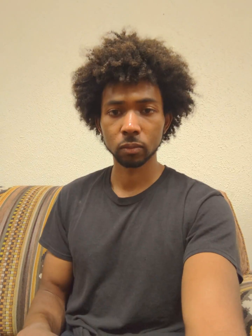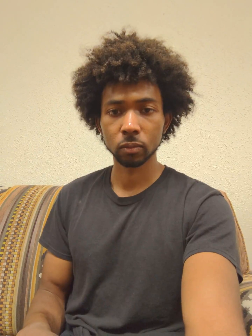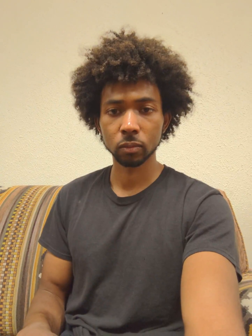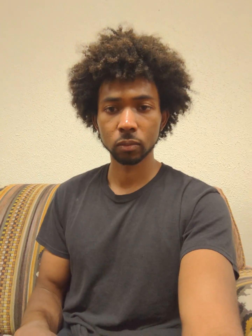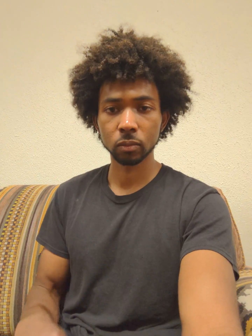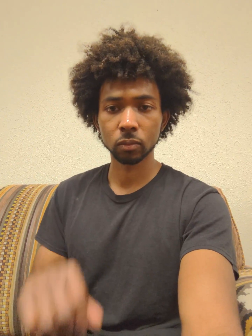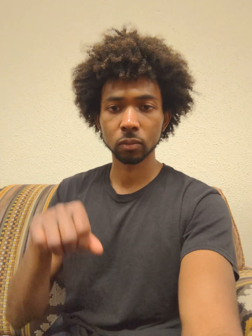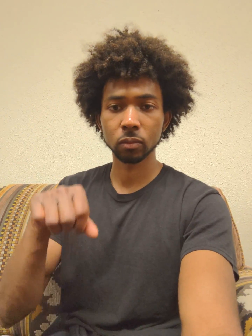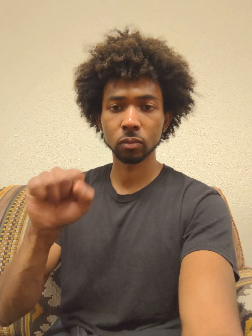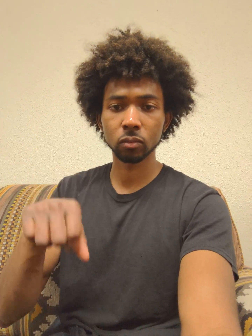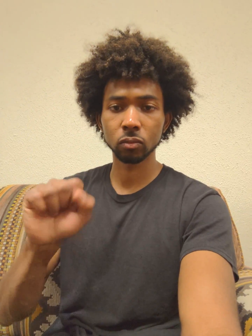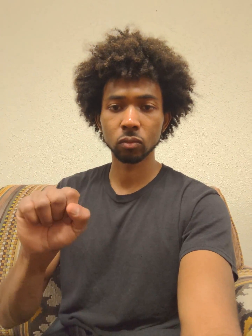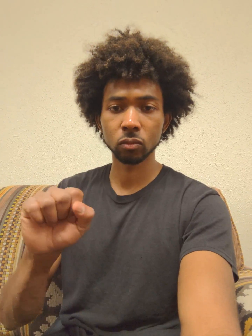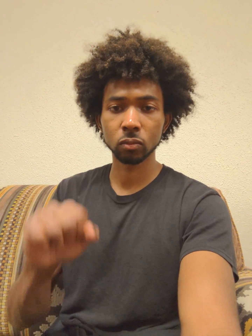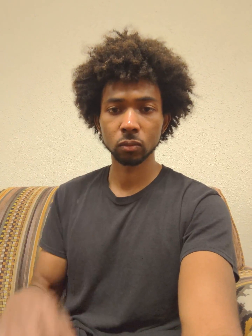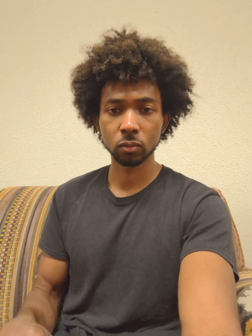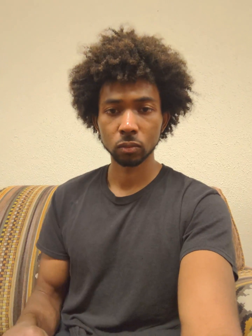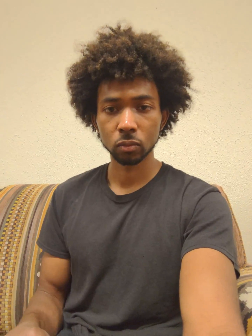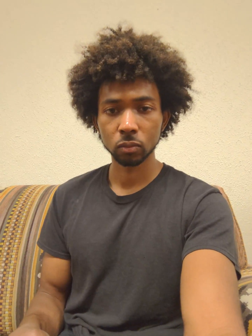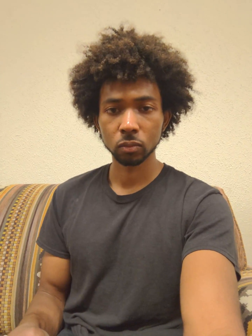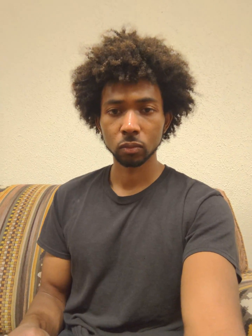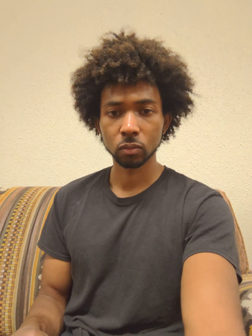motorcycle